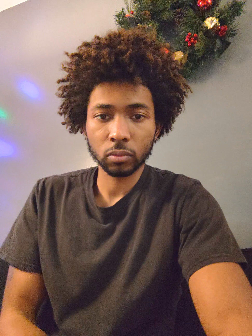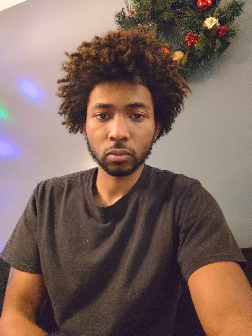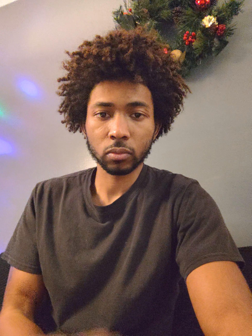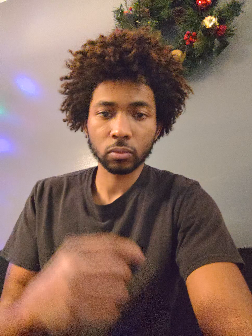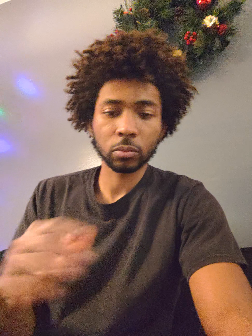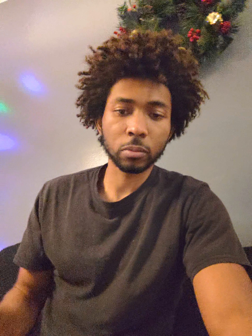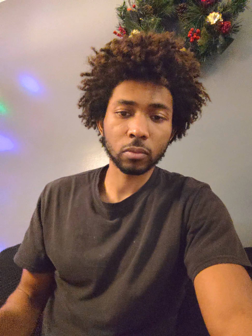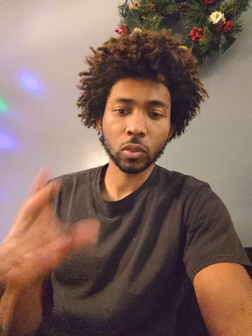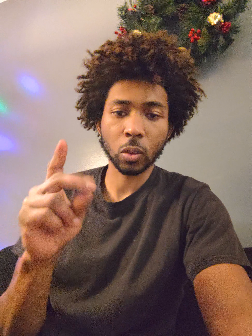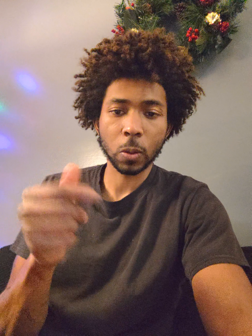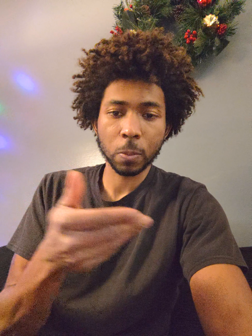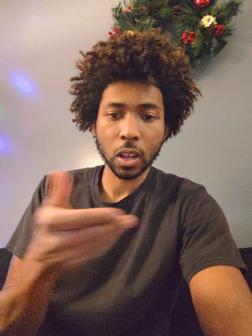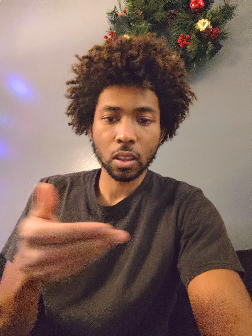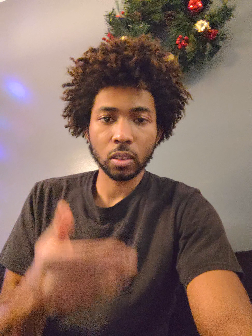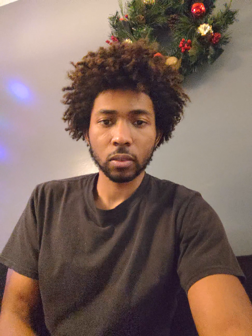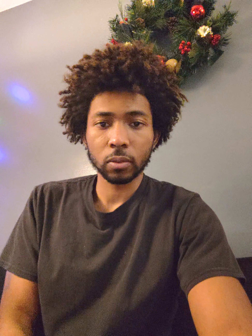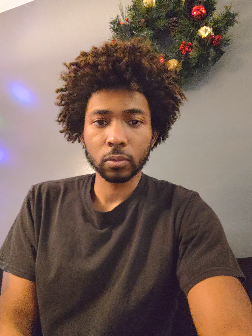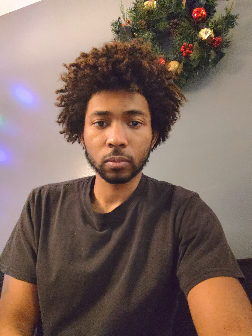puppy